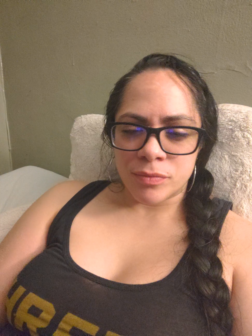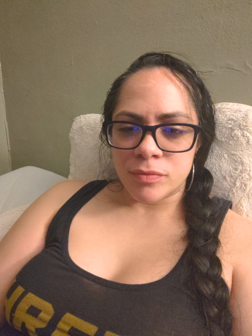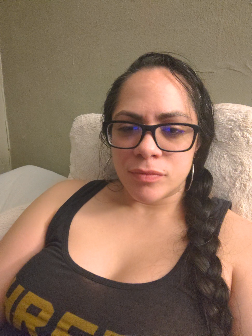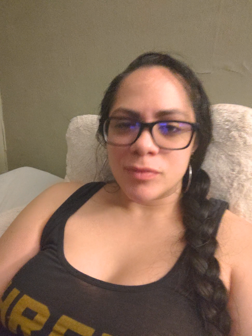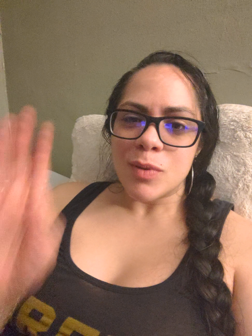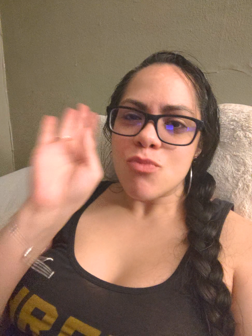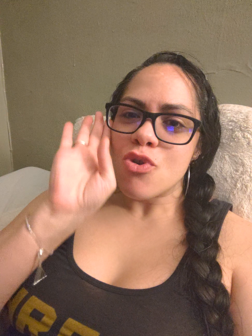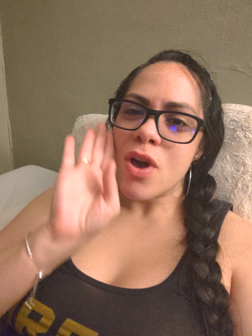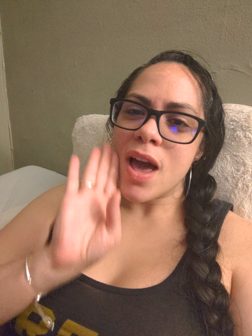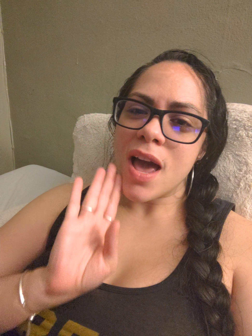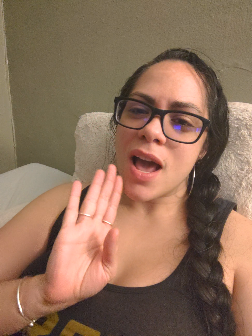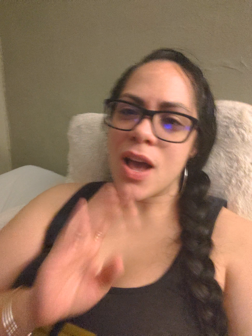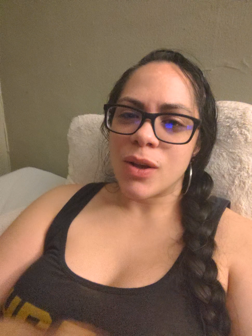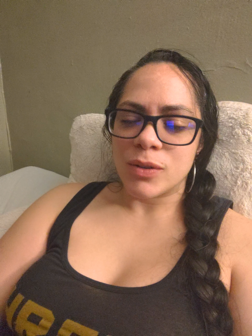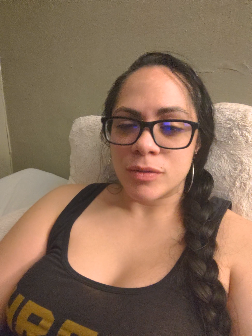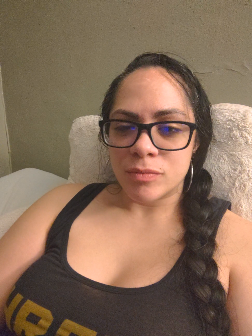brown